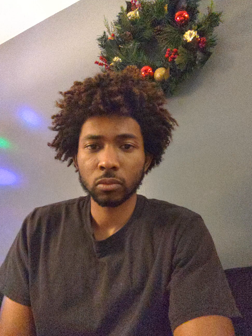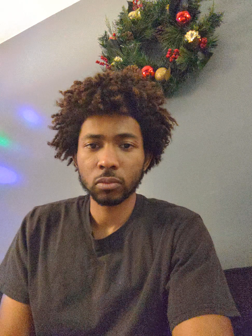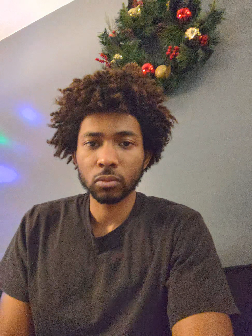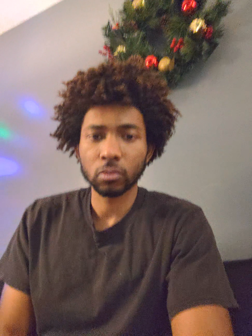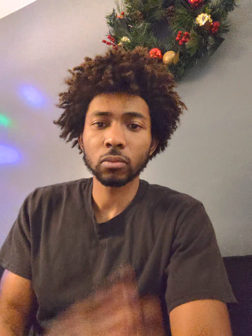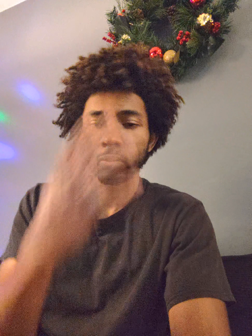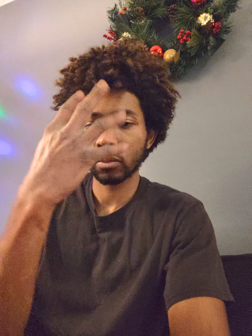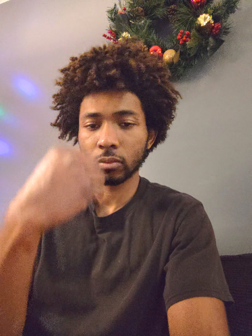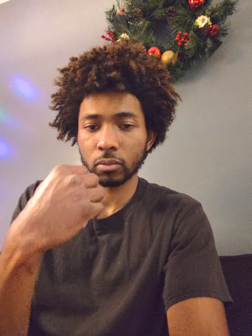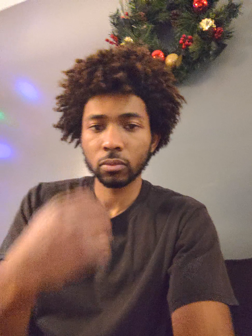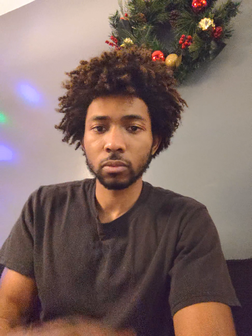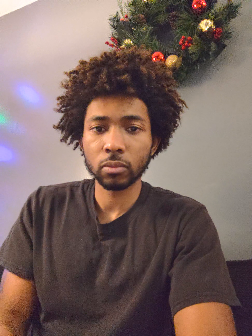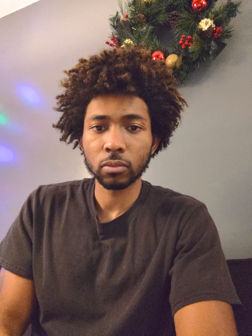sleep